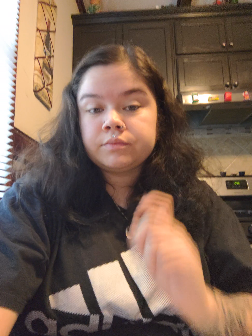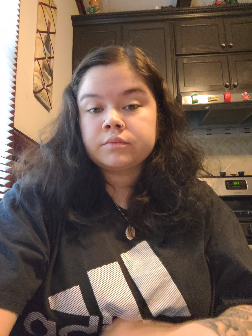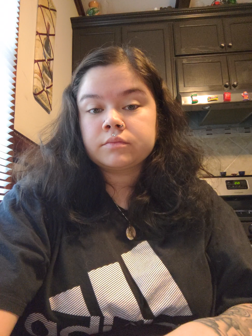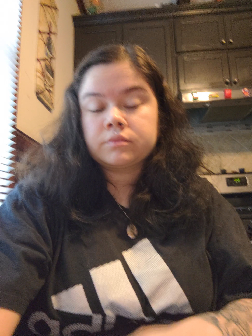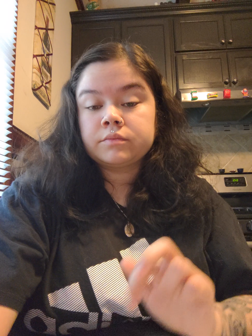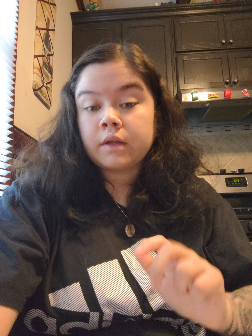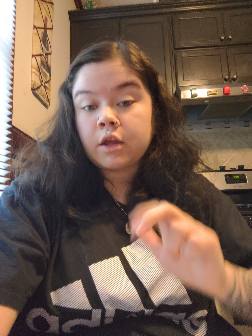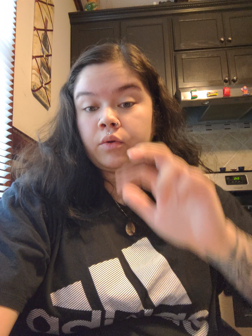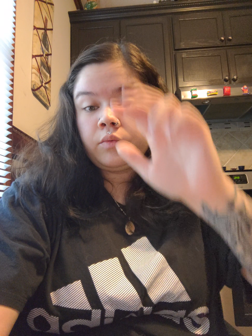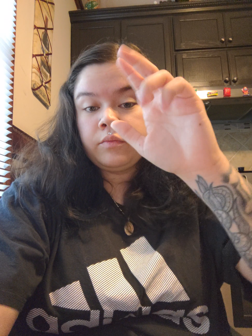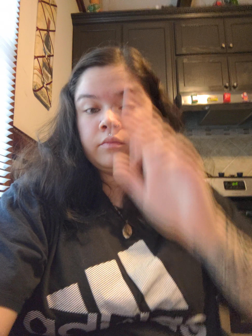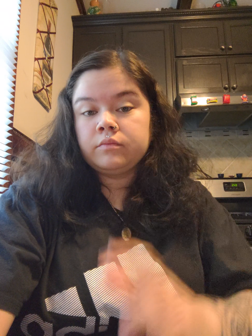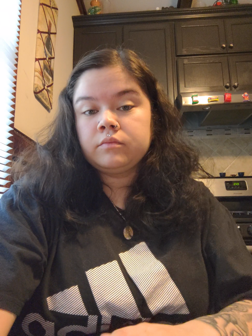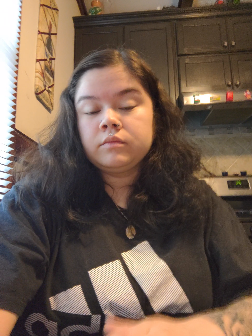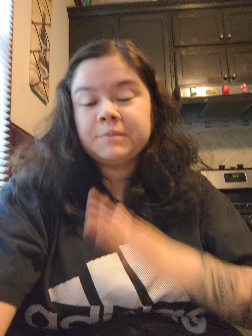stairs